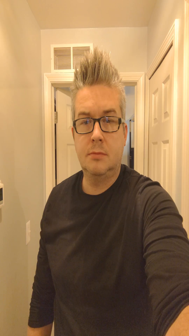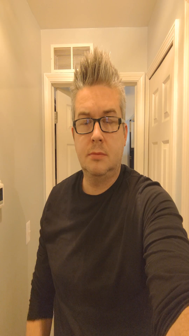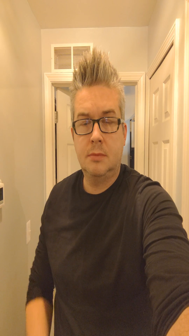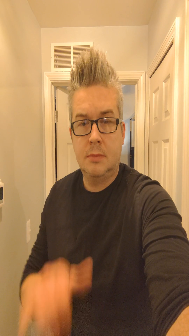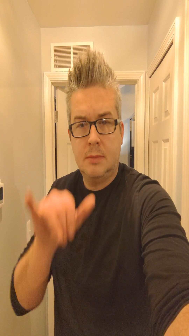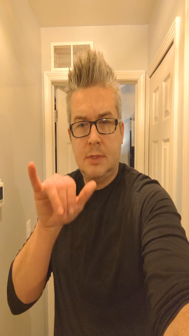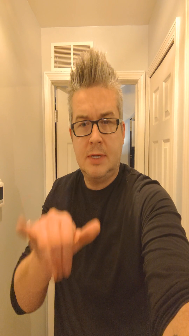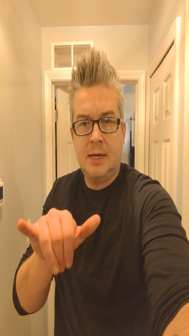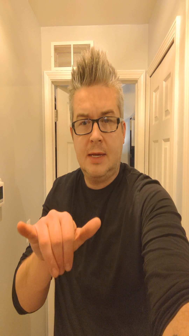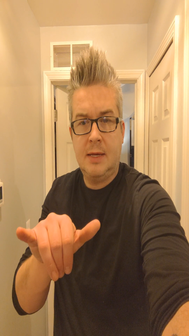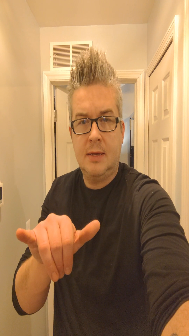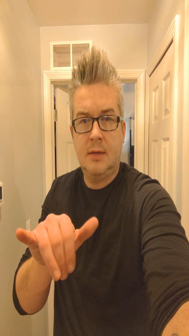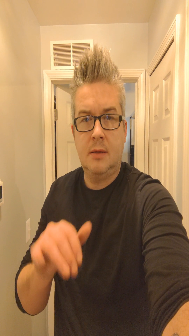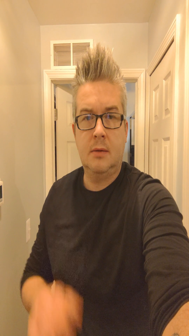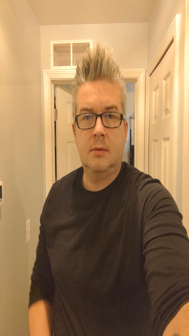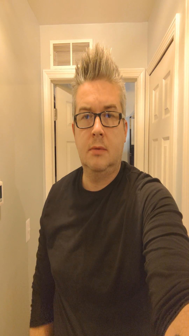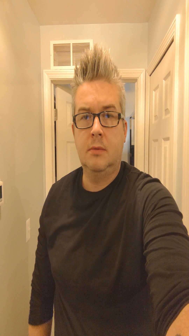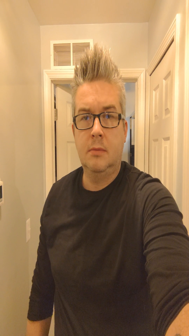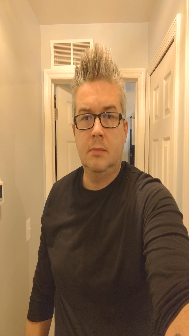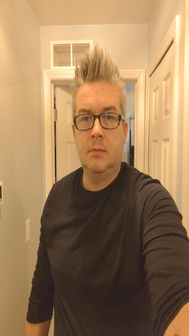stay